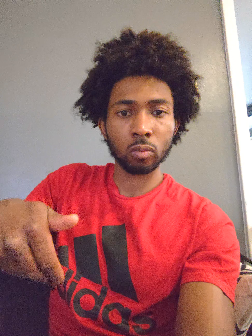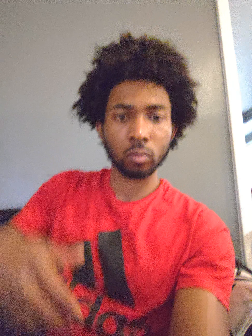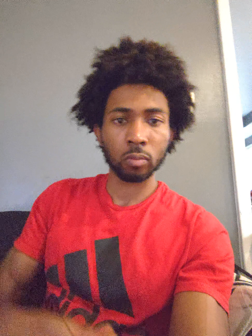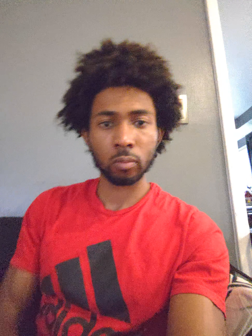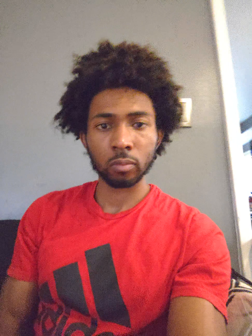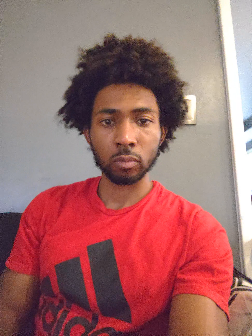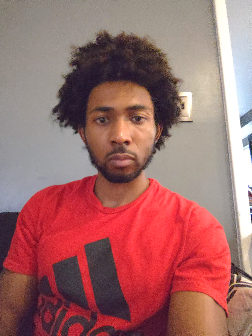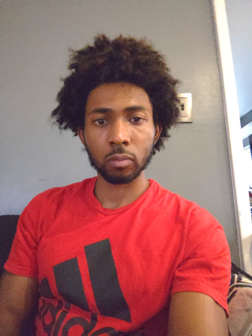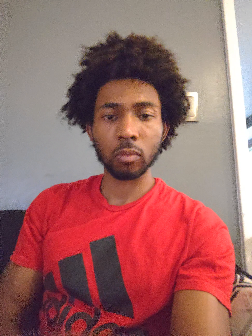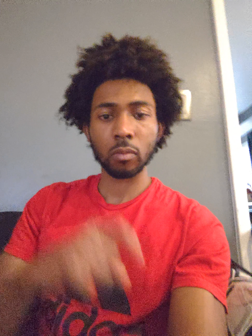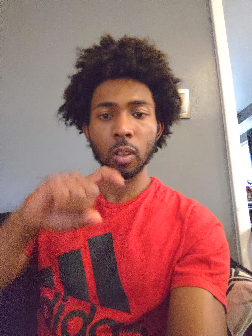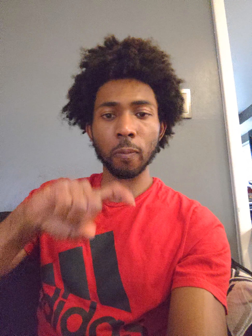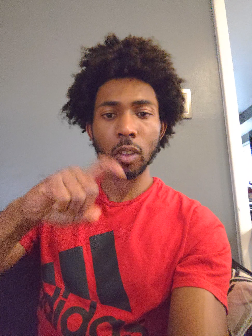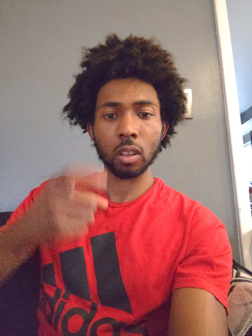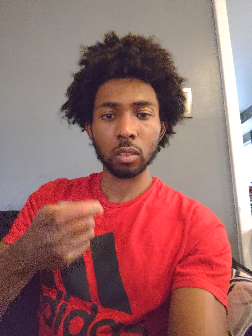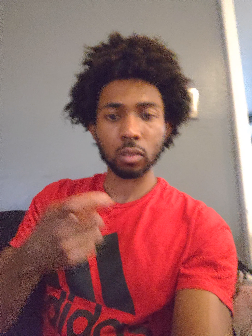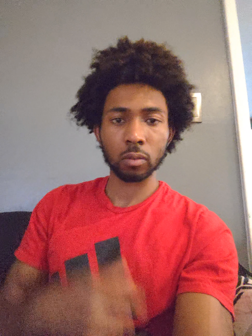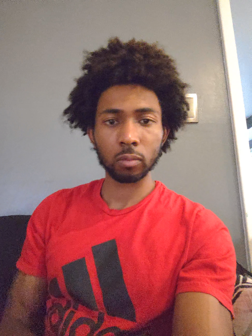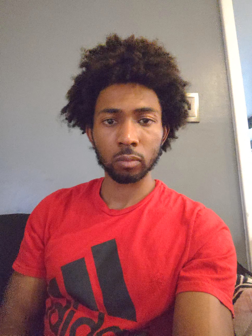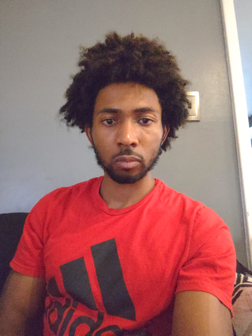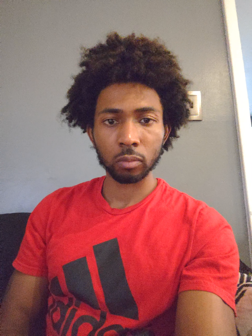friend